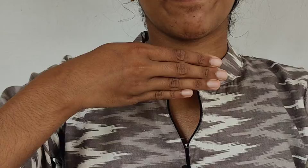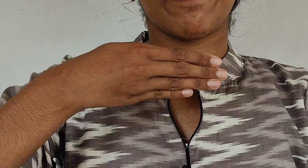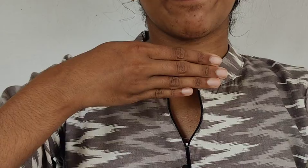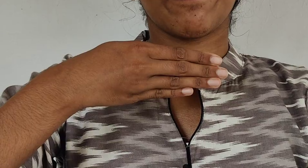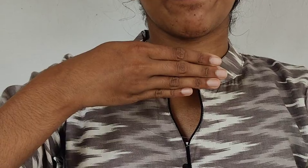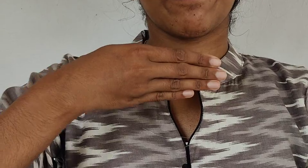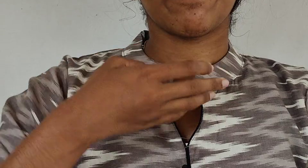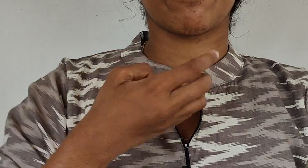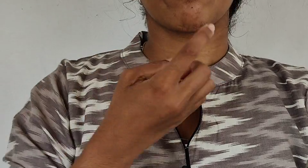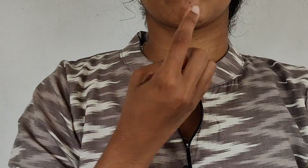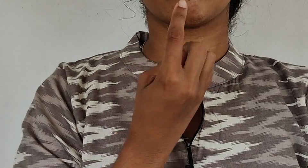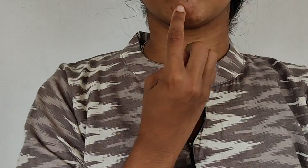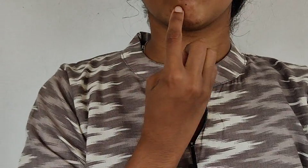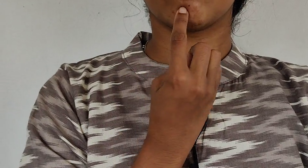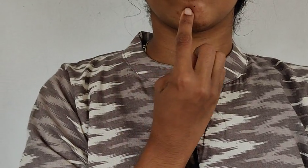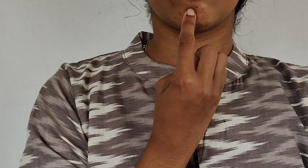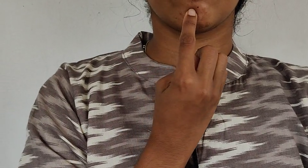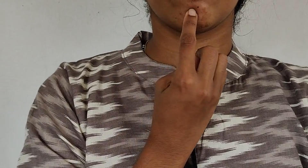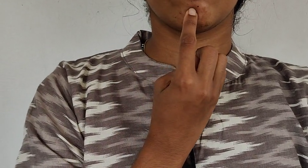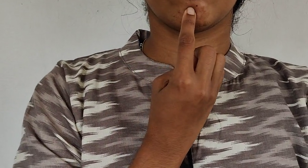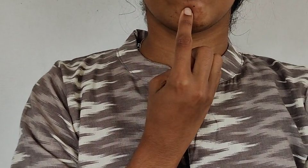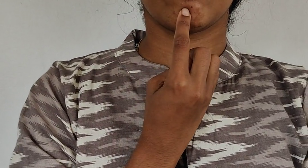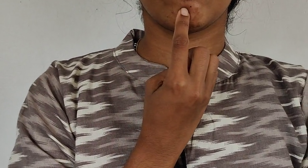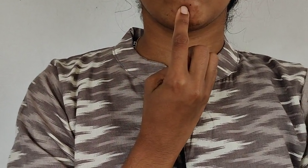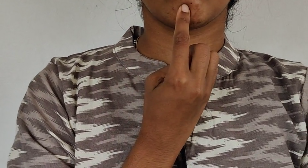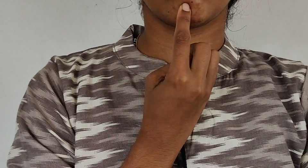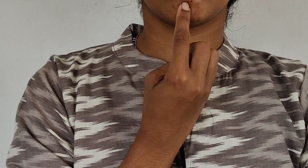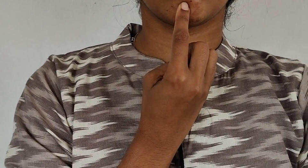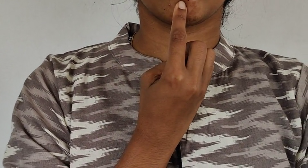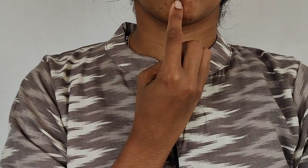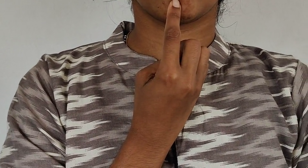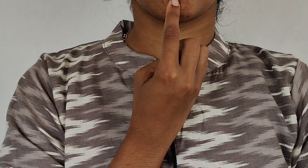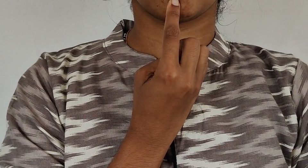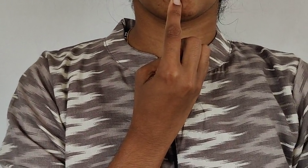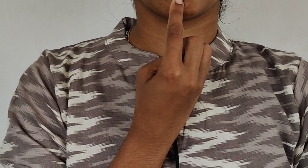അം